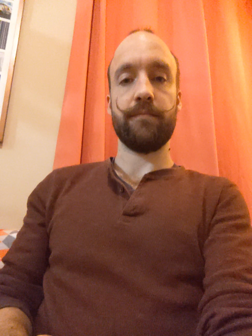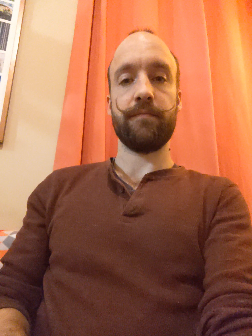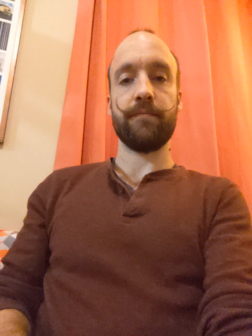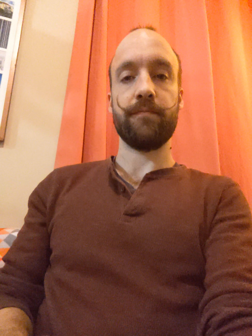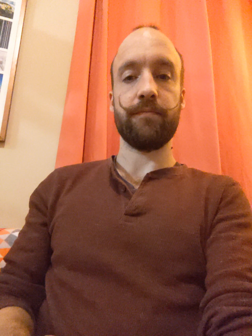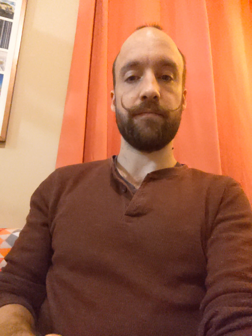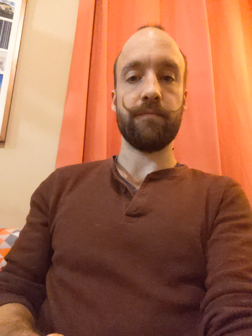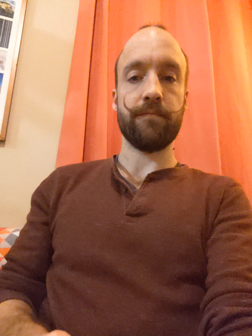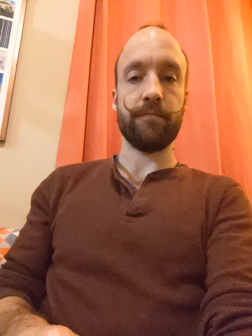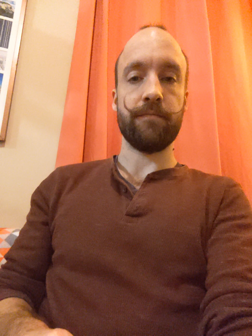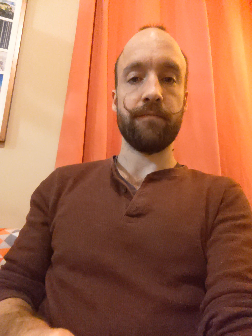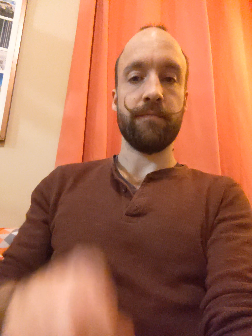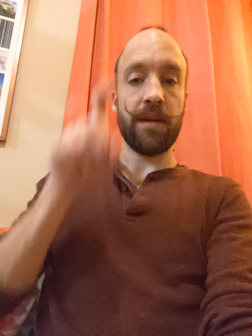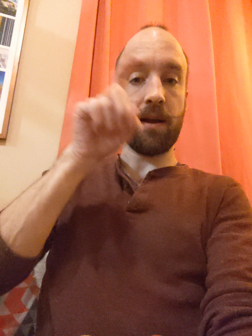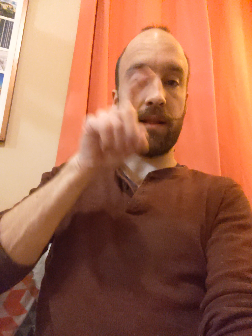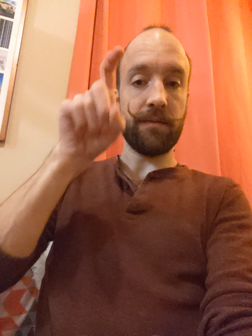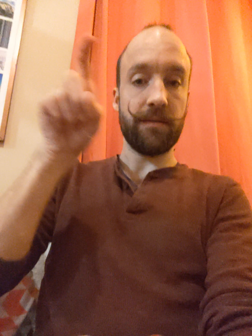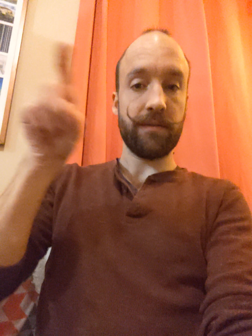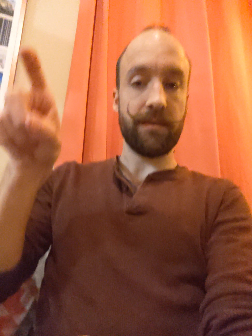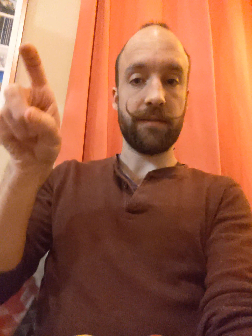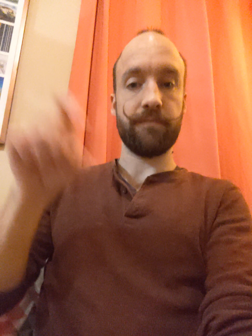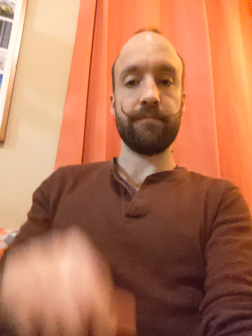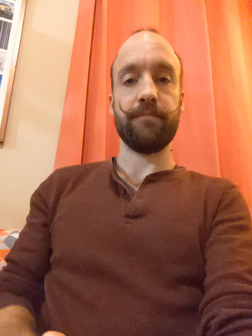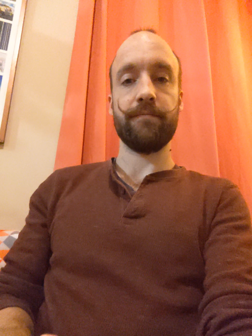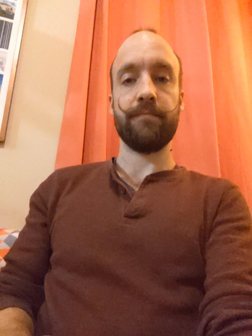closet